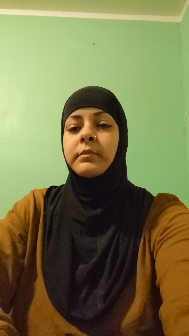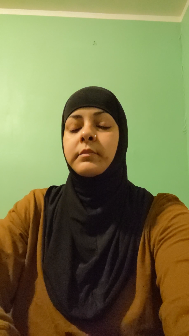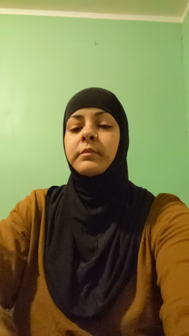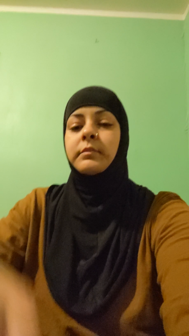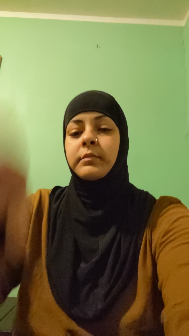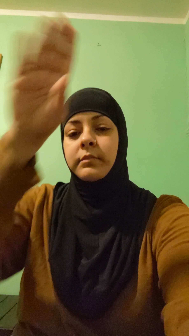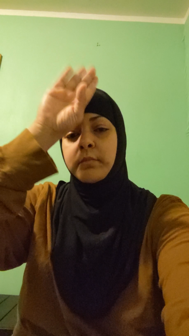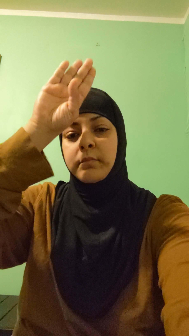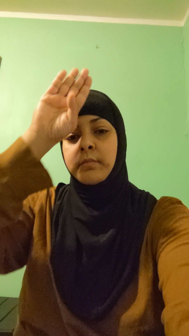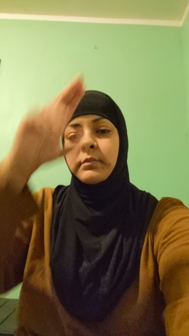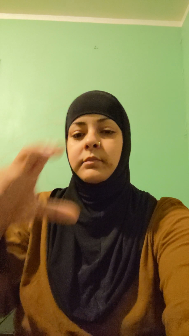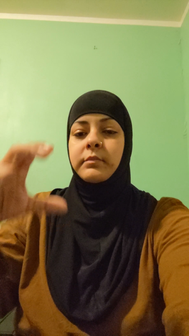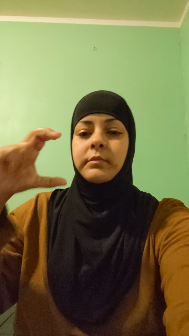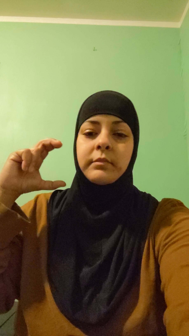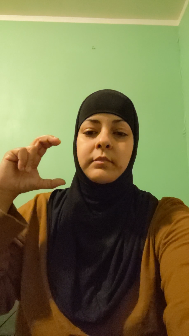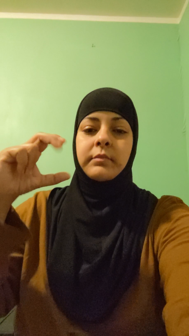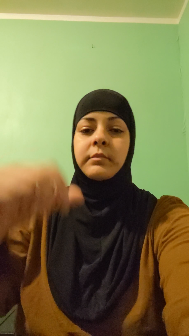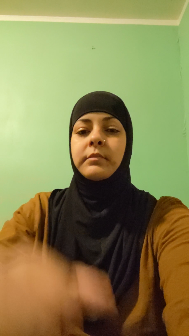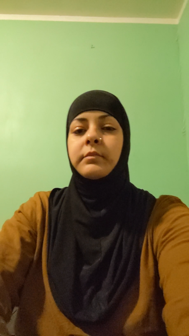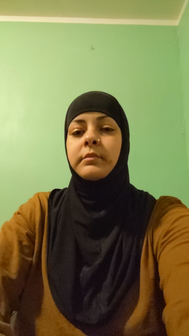fire truck